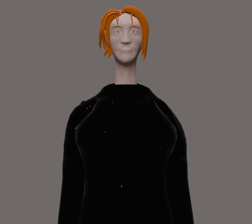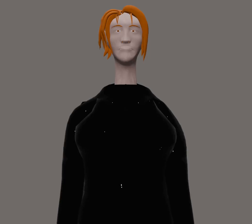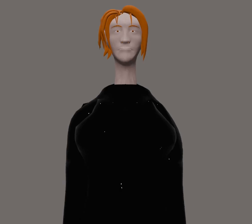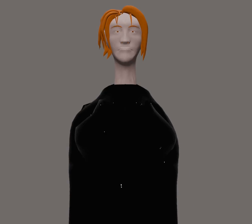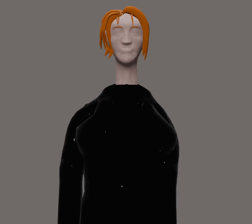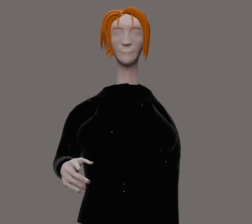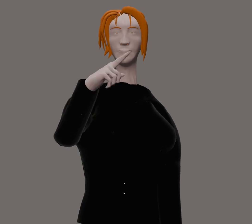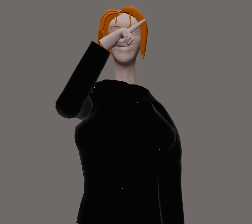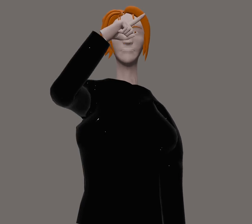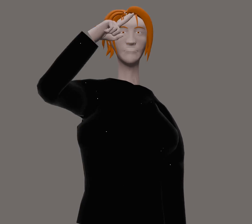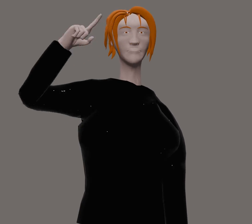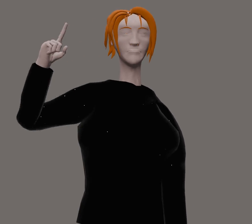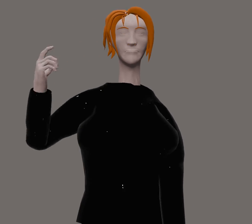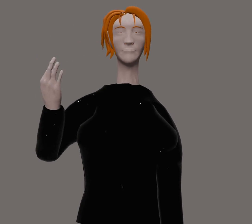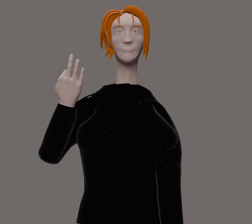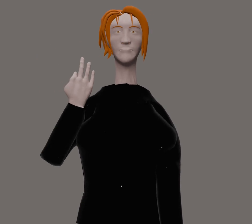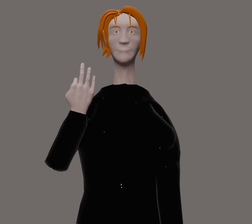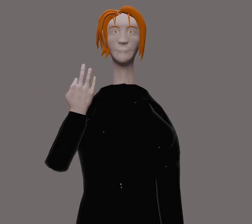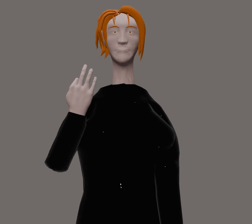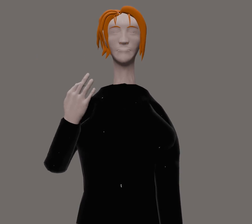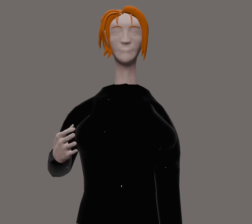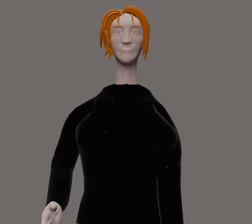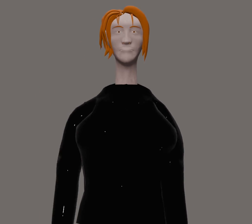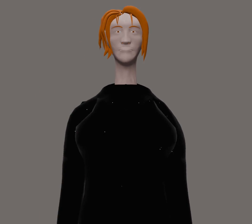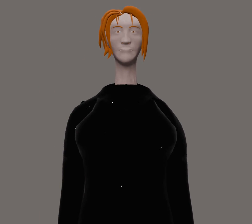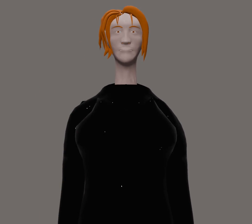Black Friday